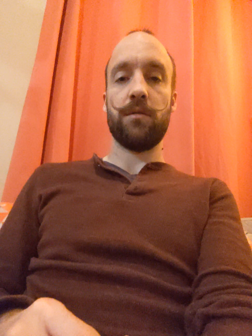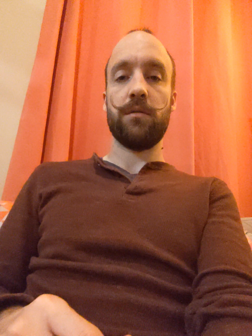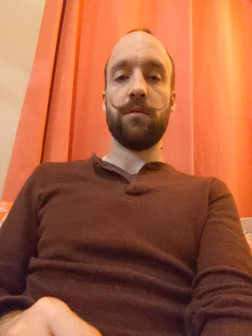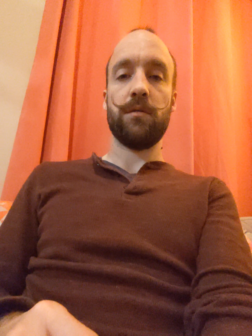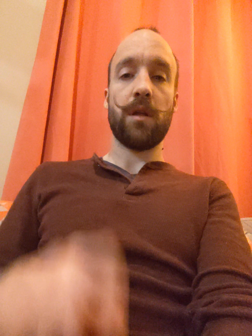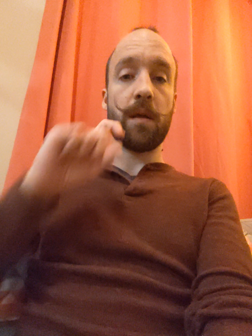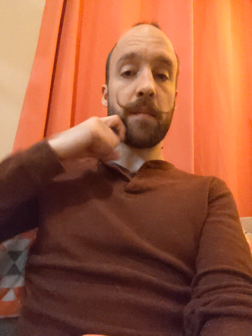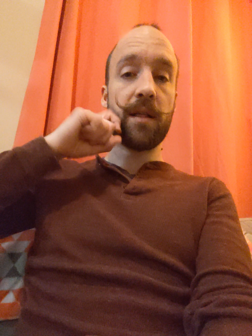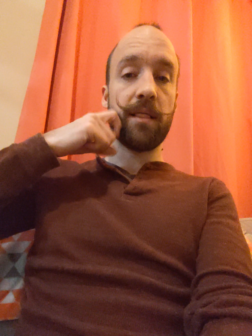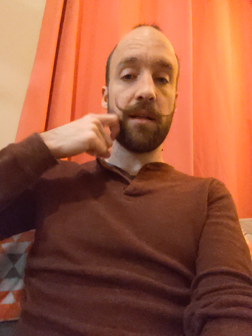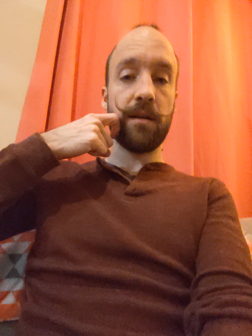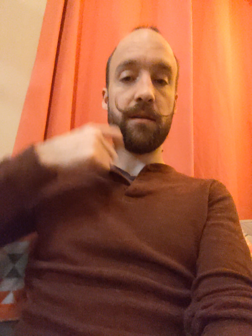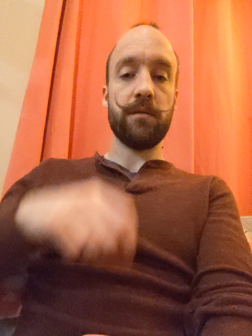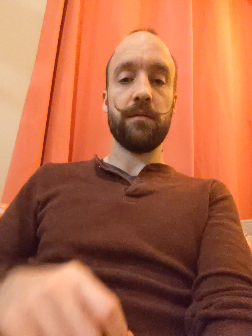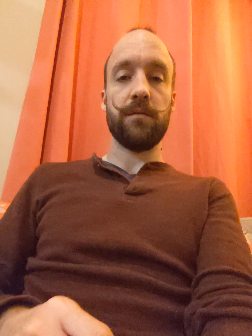apple